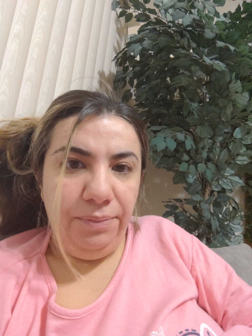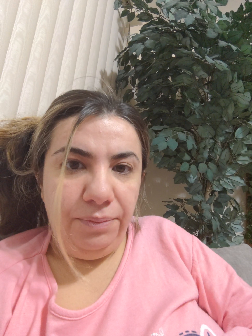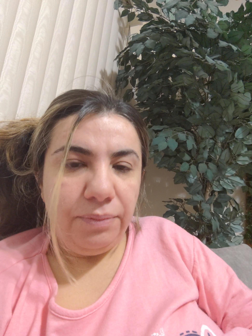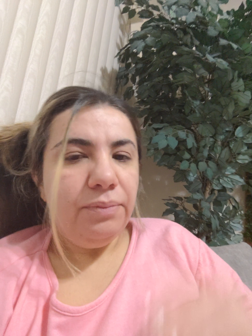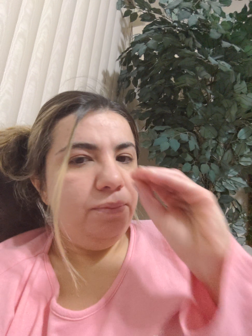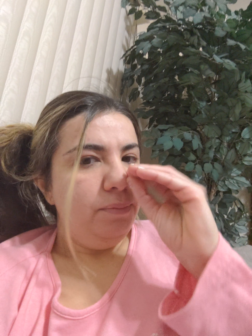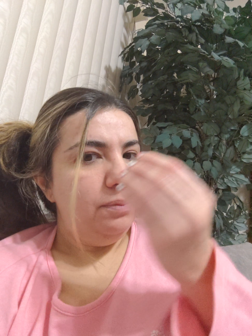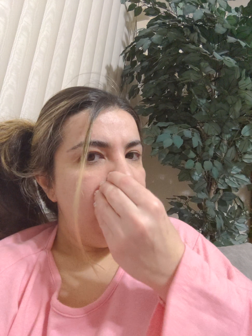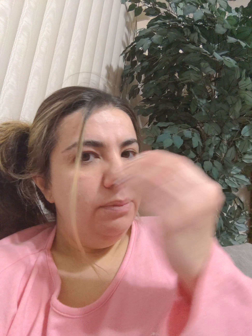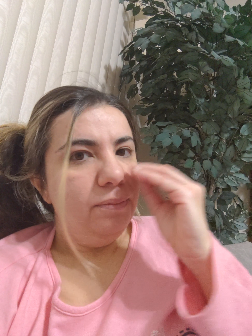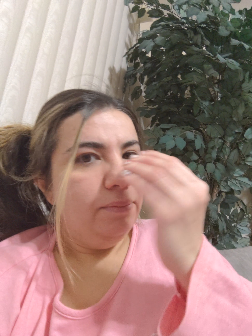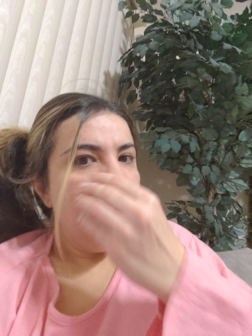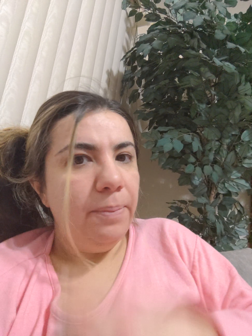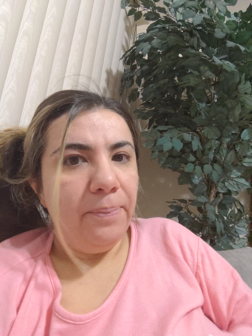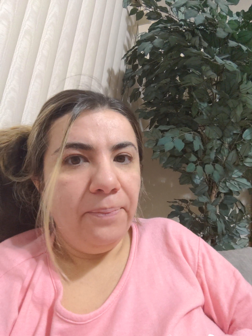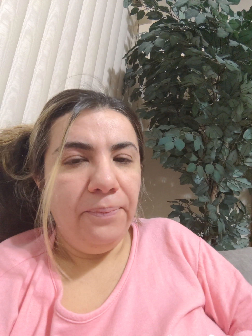flower